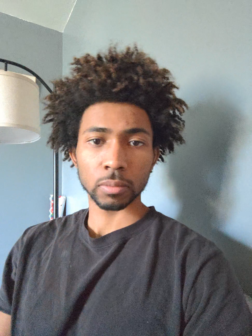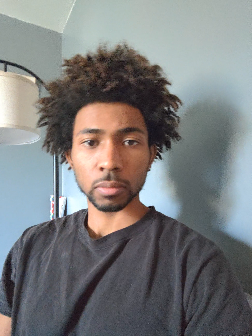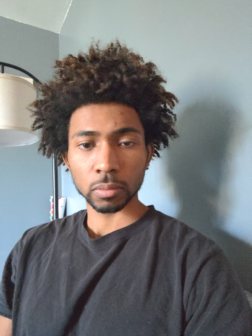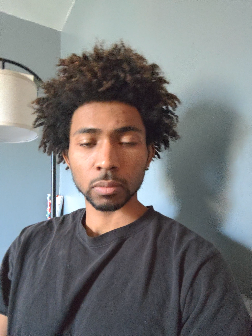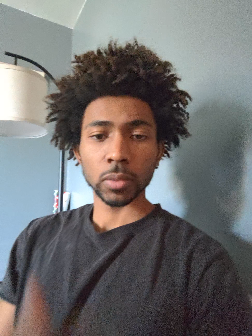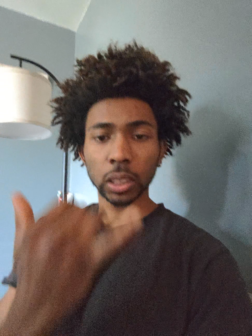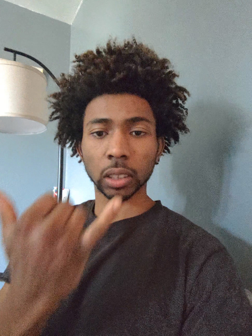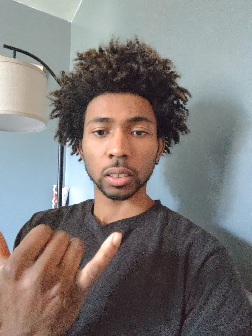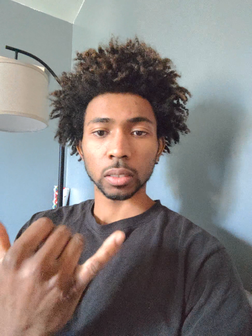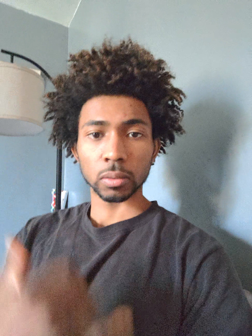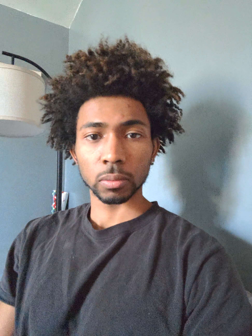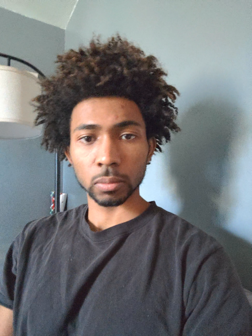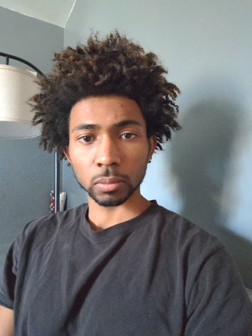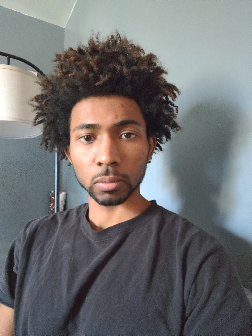now